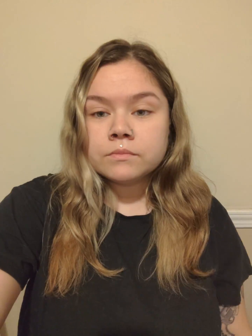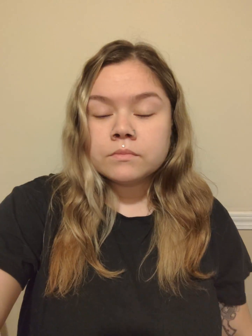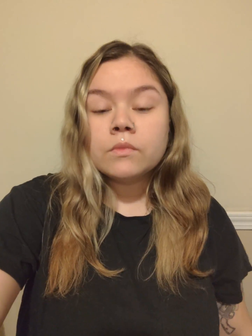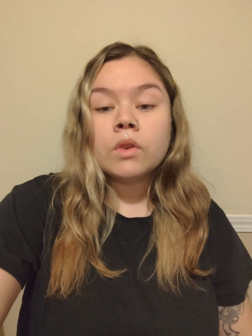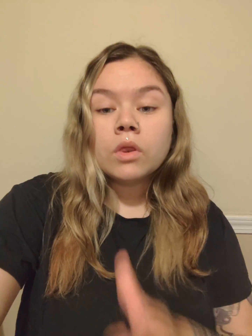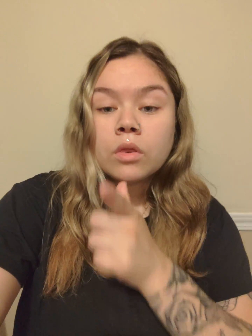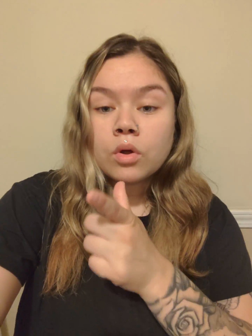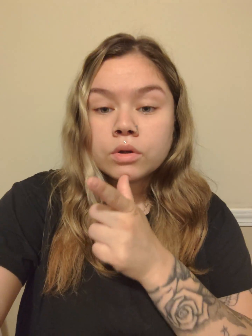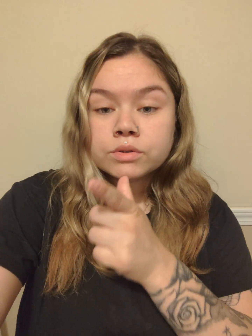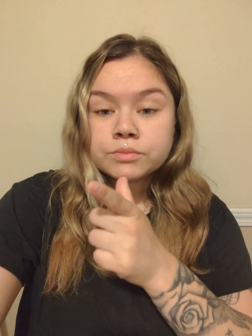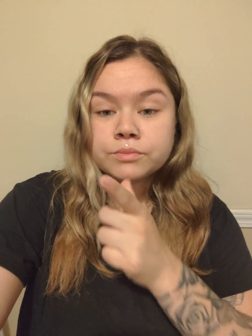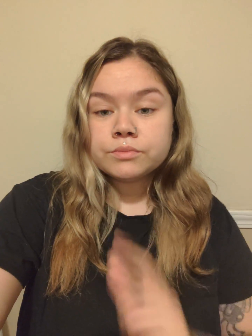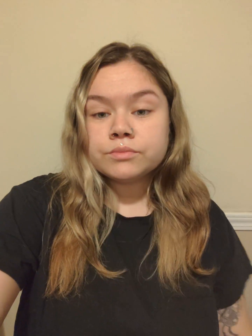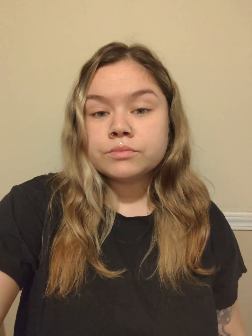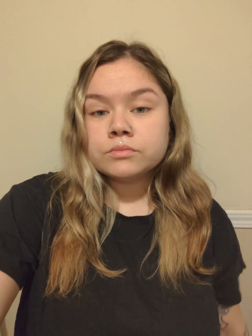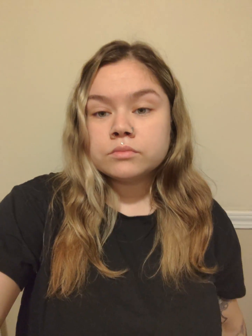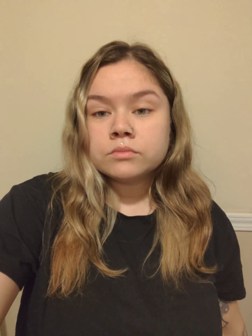lunch